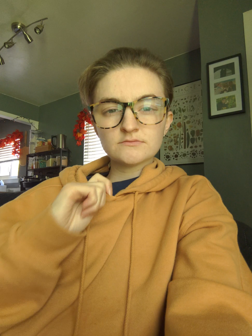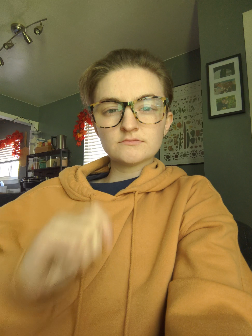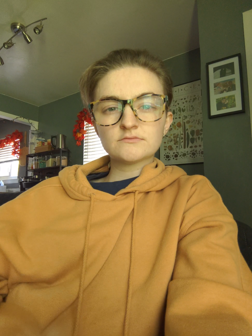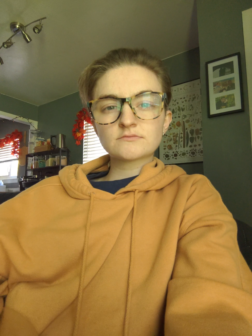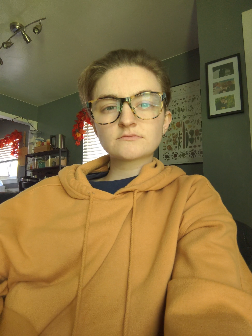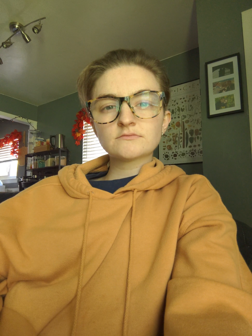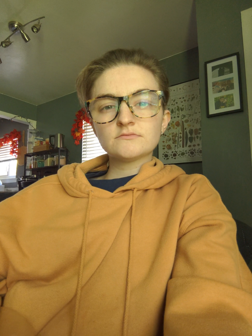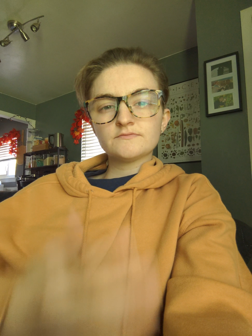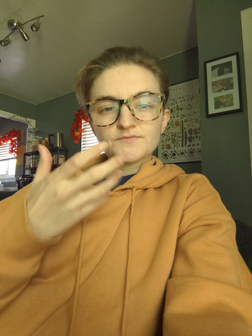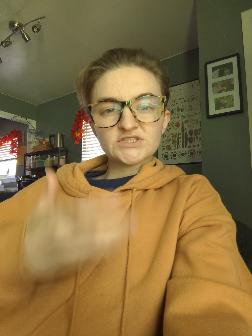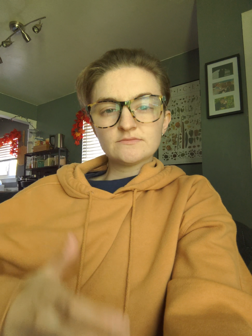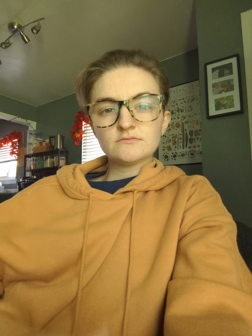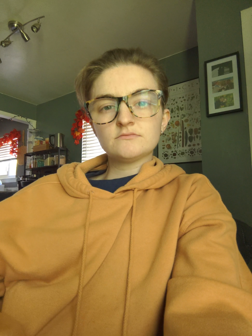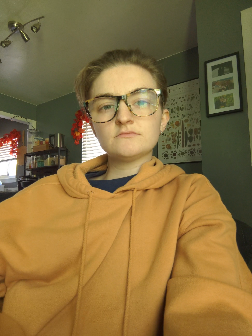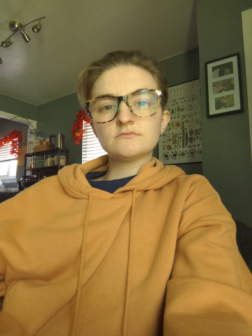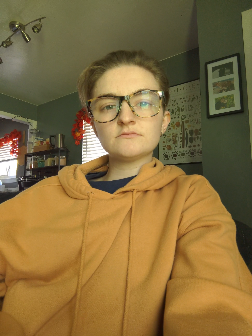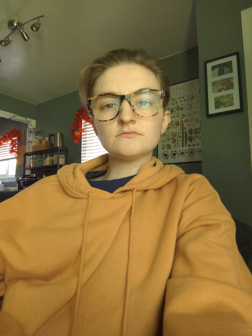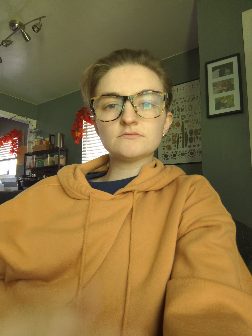heavy